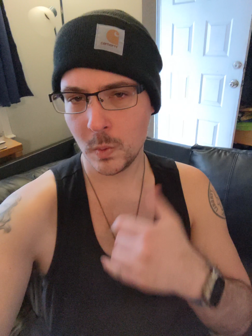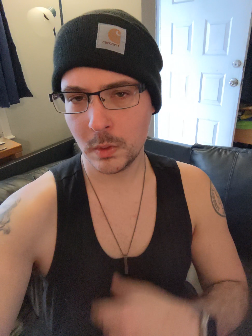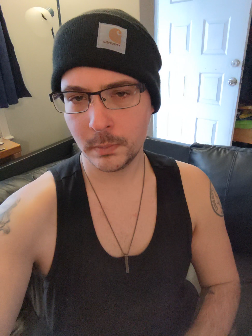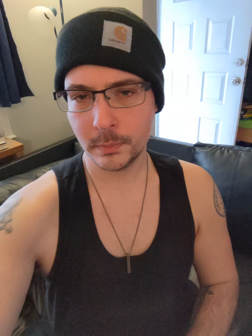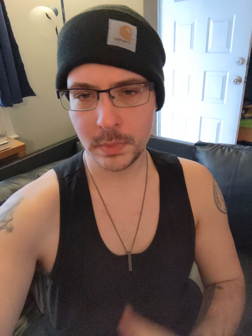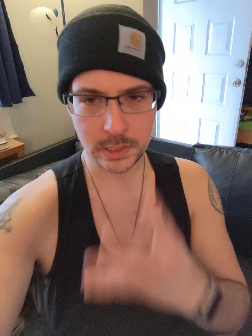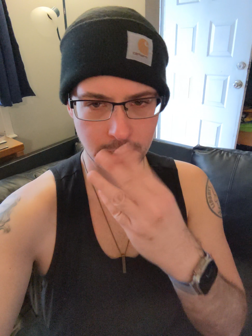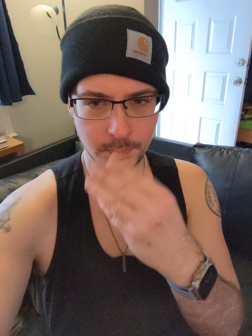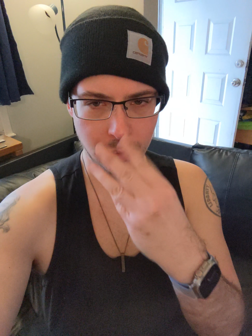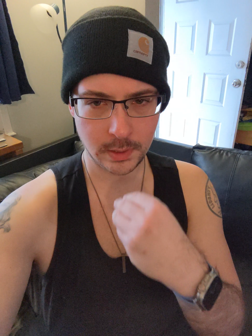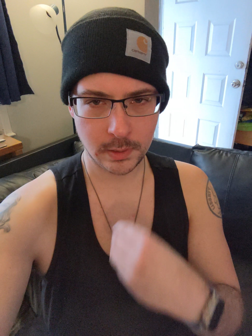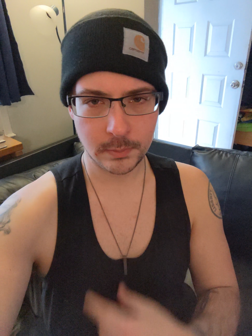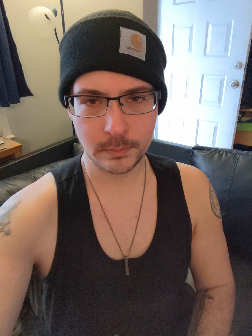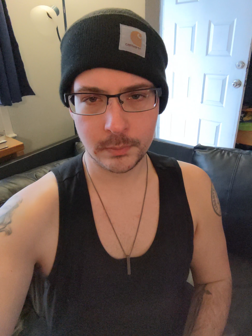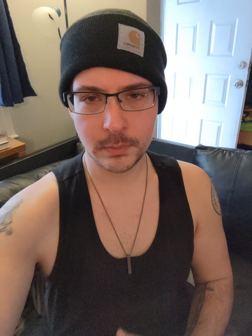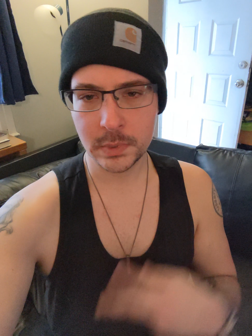sleepy